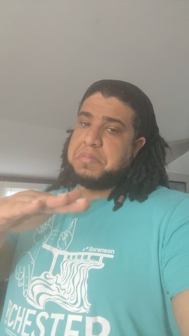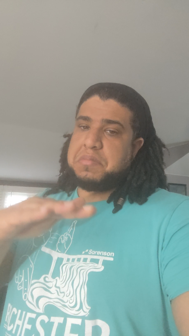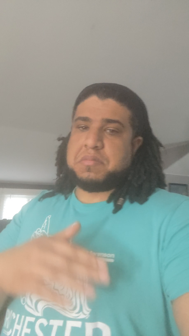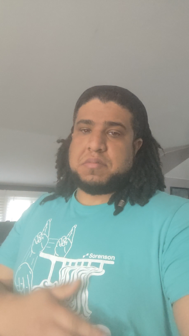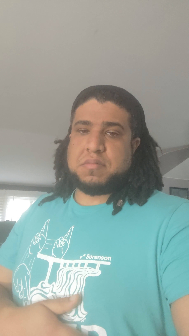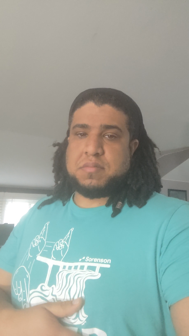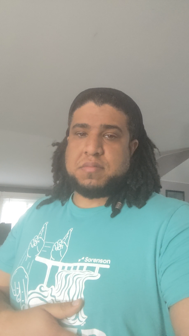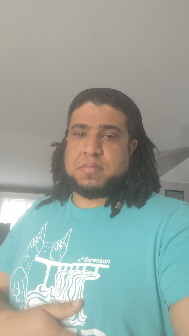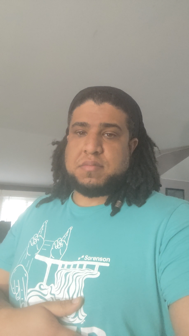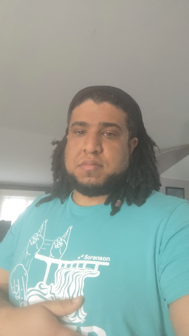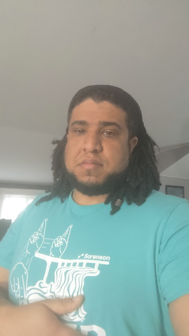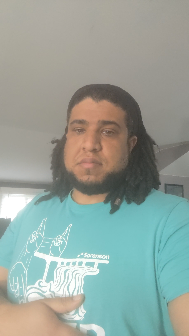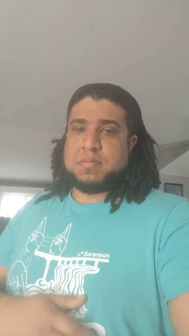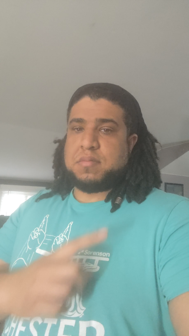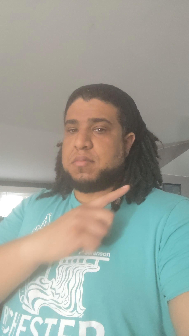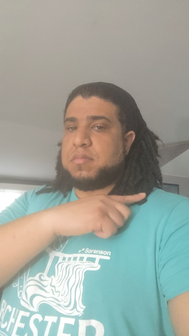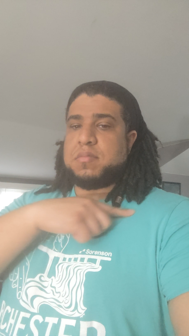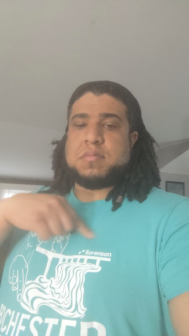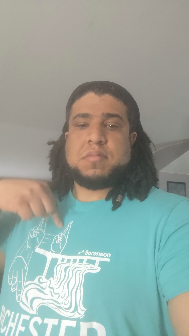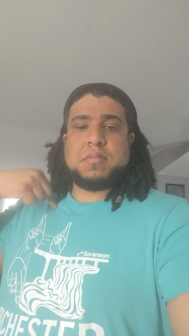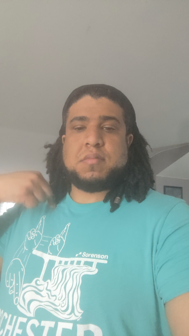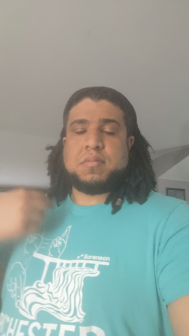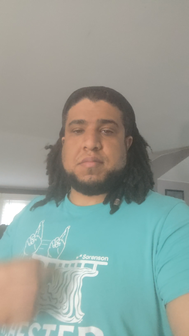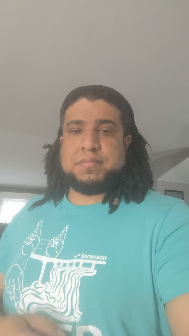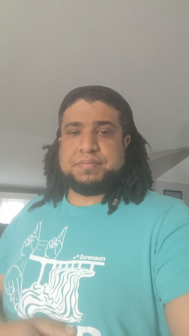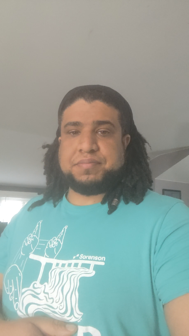necklace